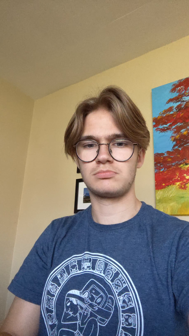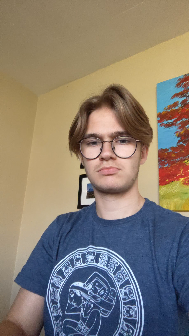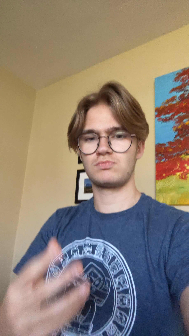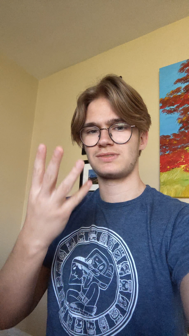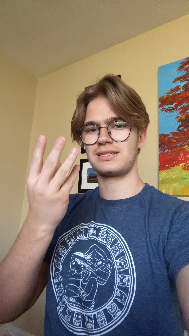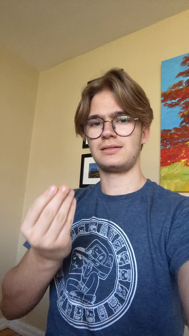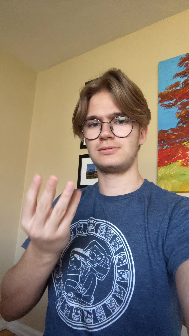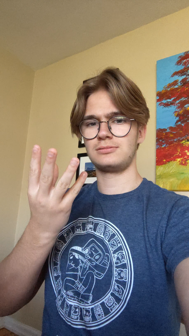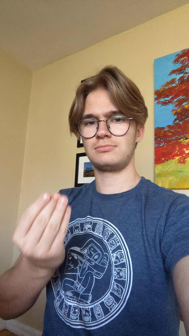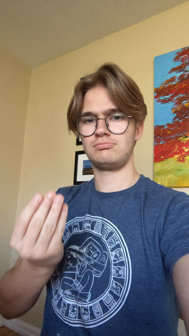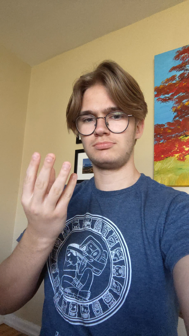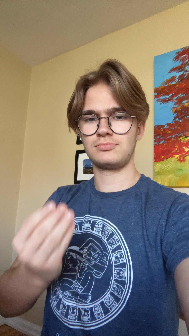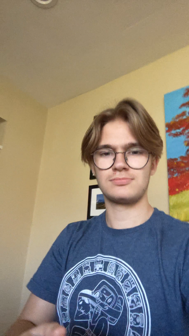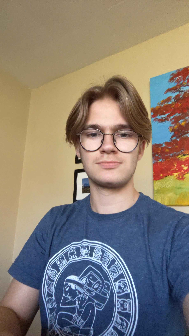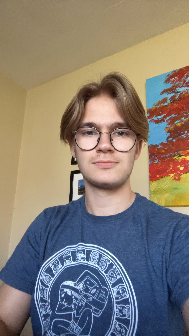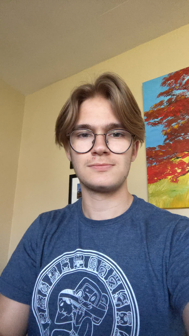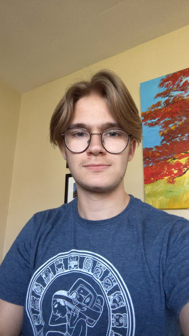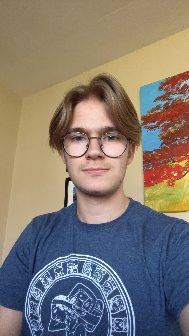gentle